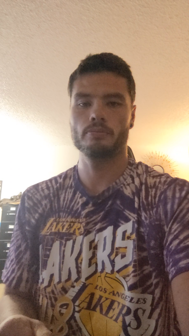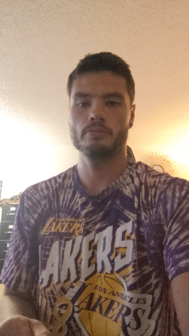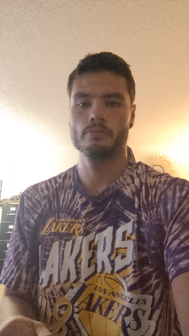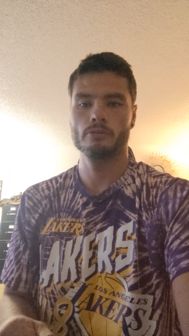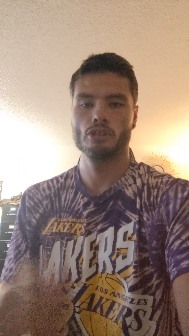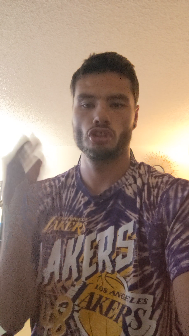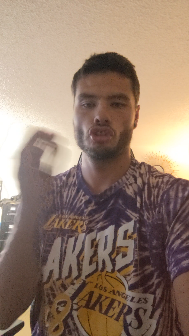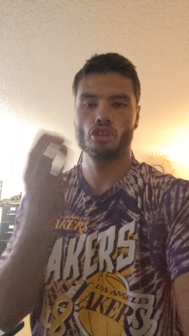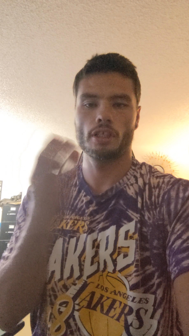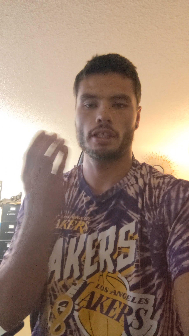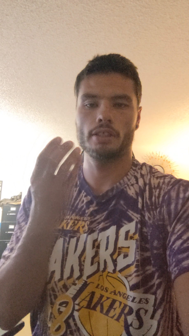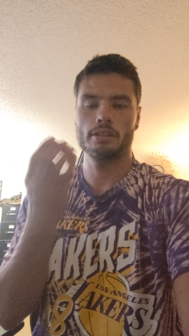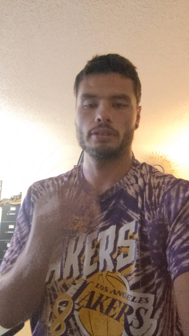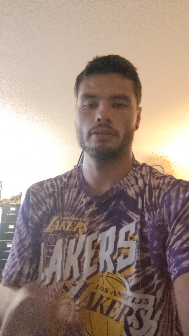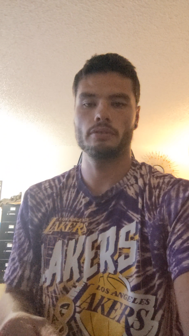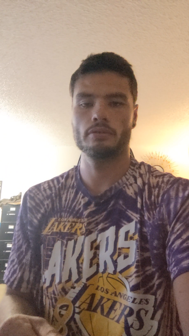shake